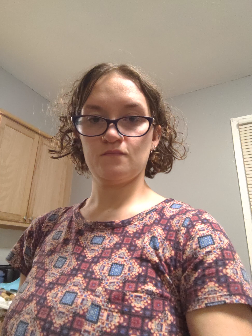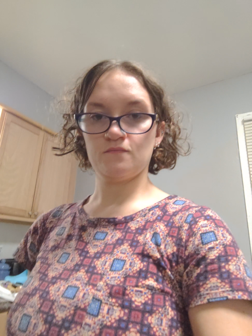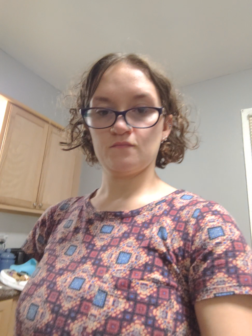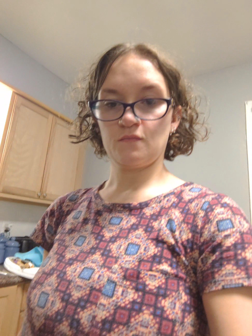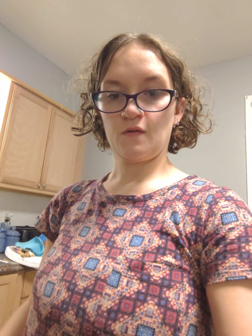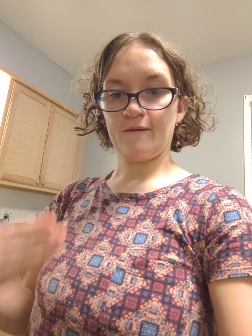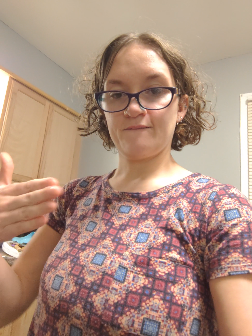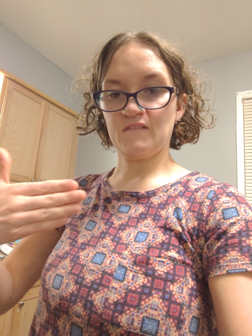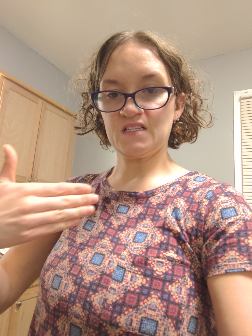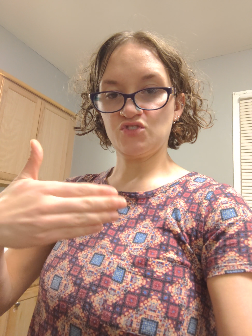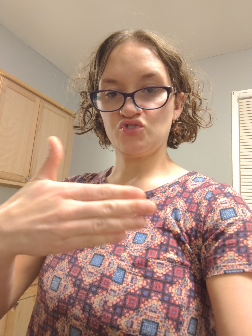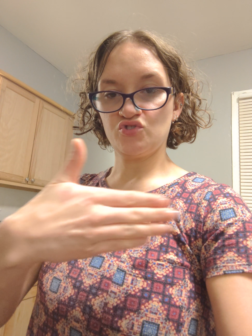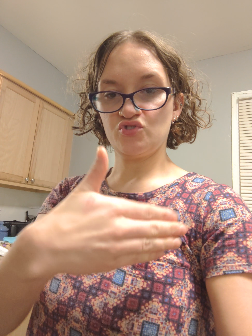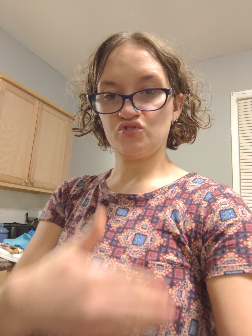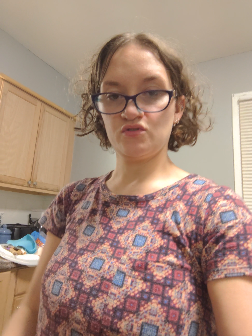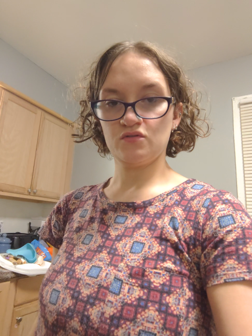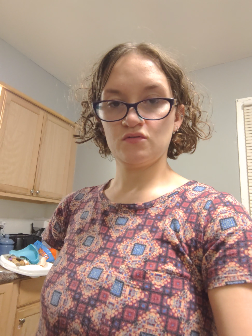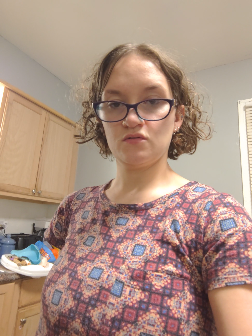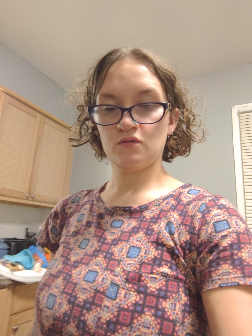fish